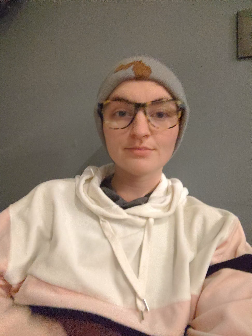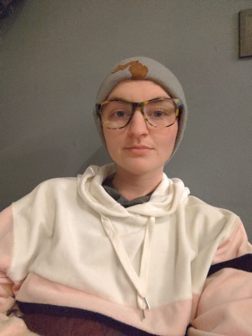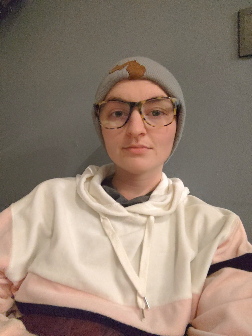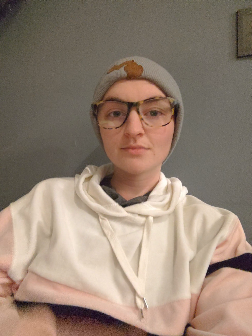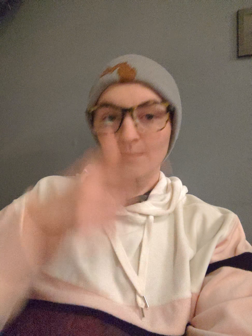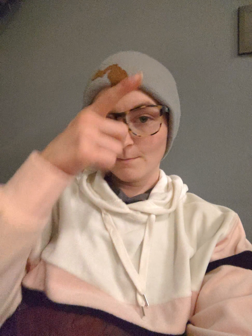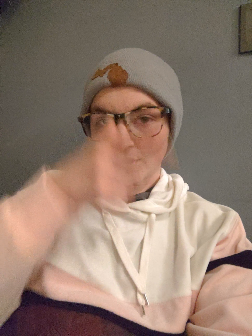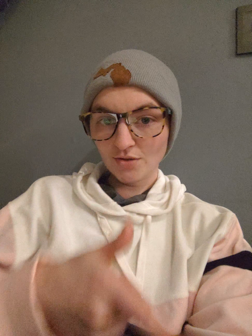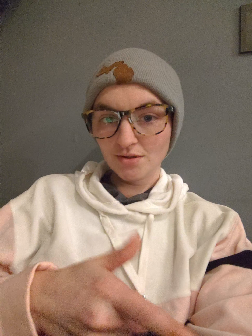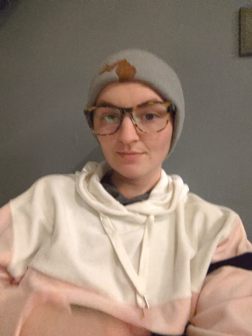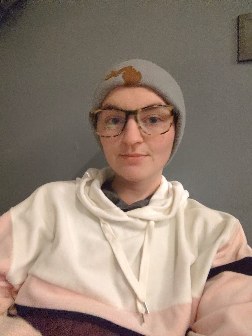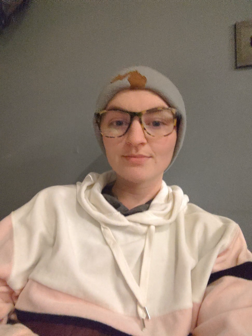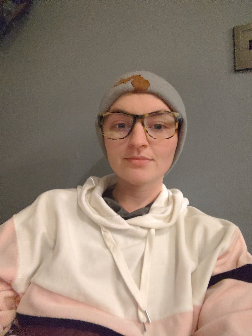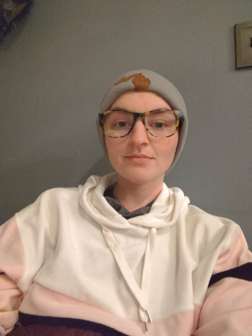brother